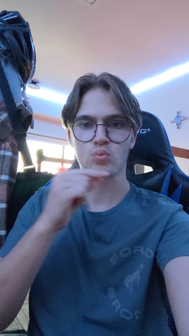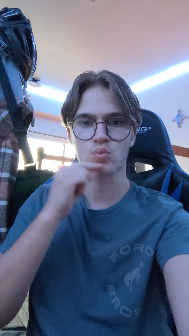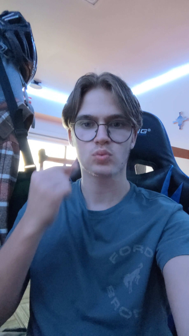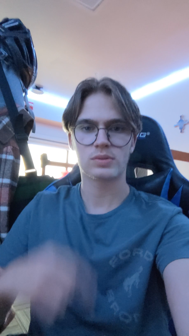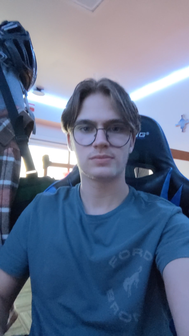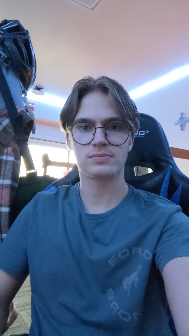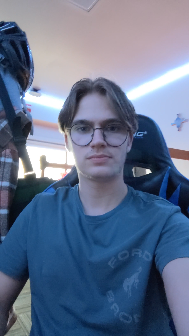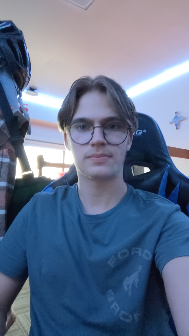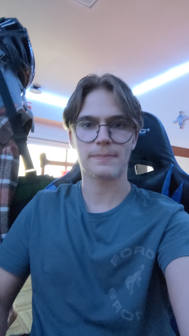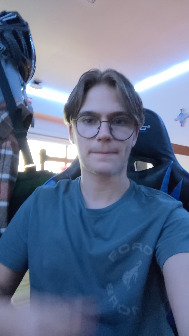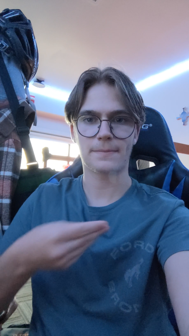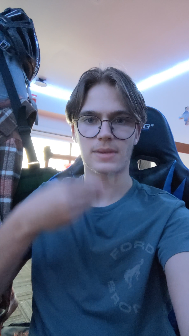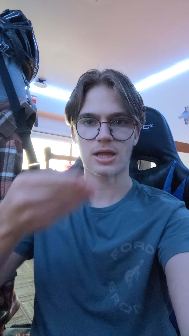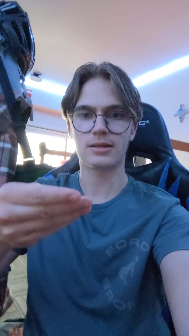buy